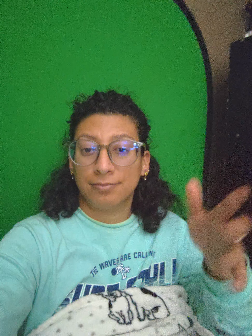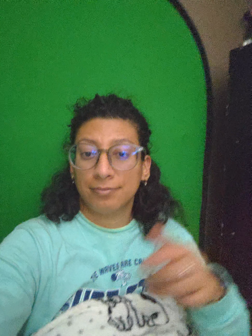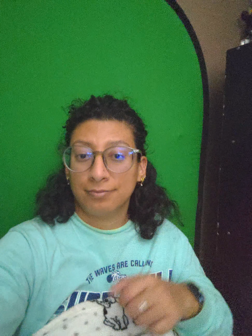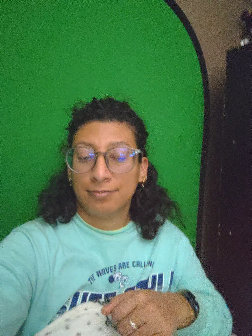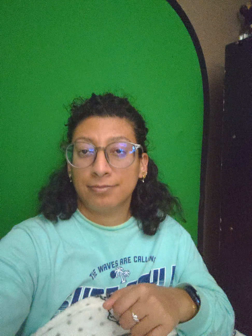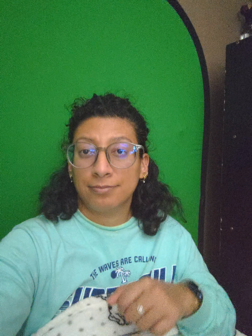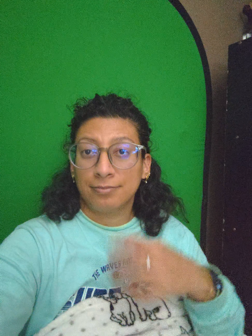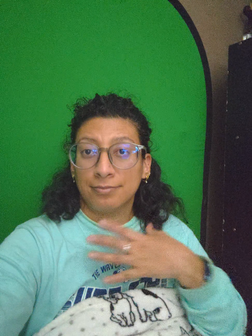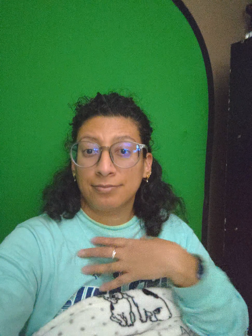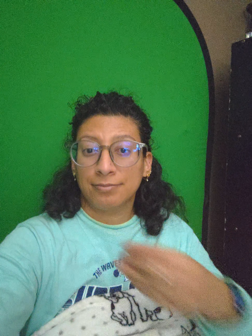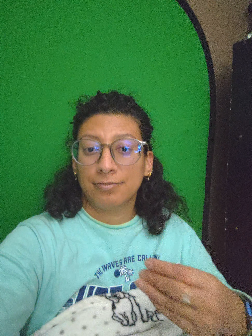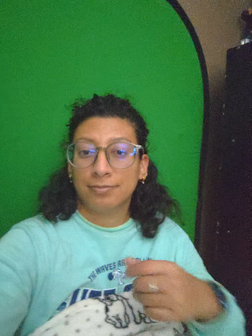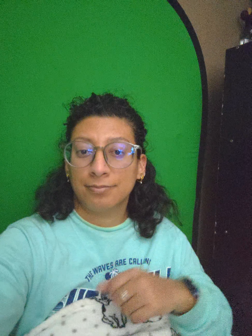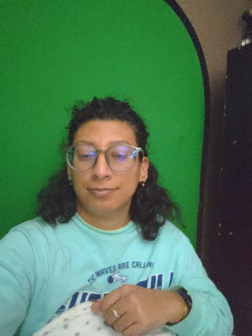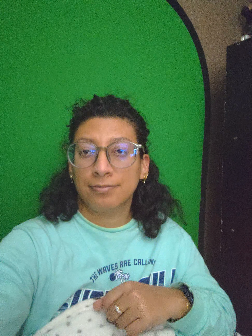white